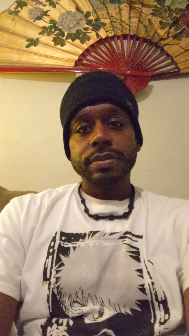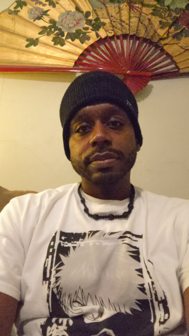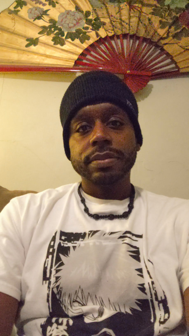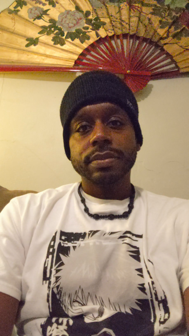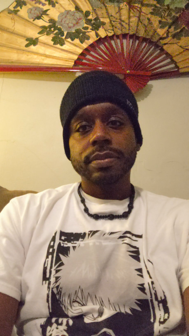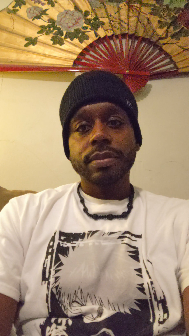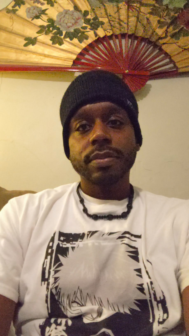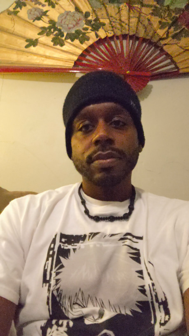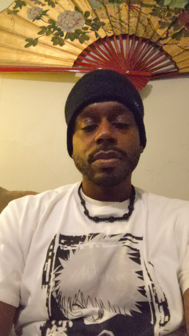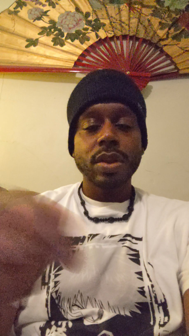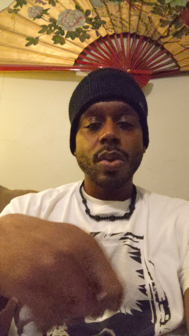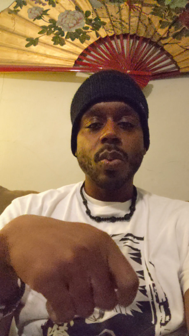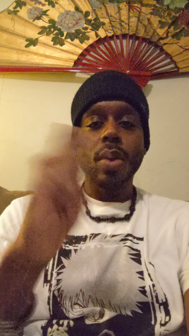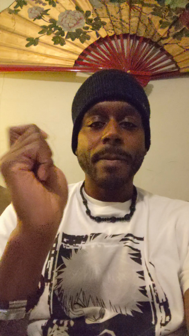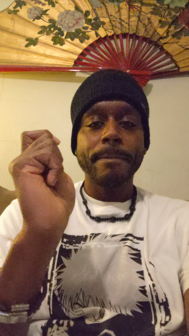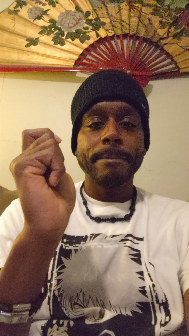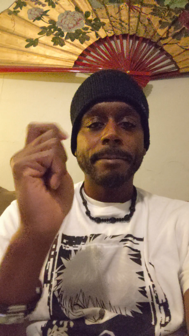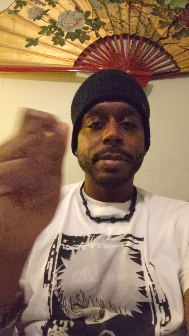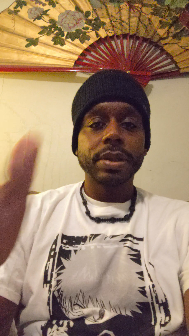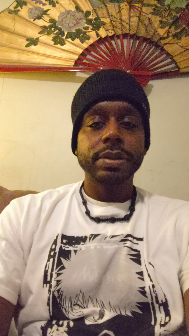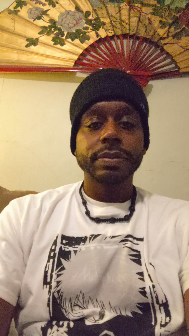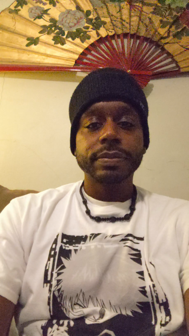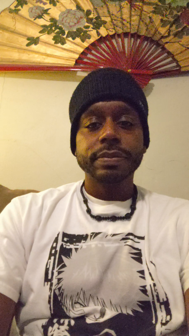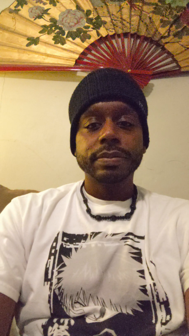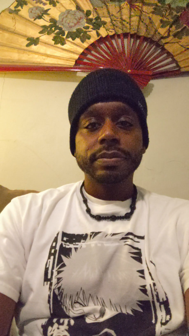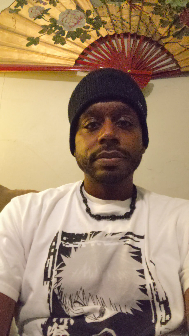rip